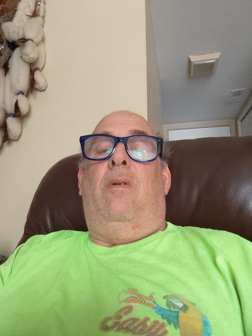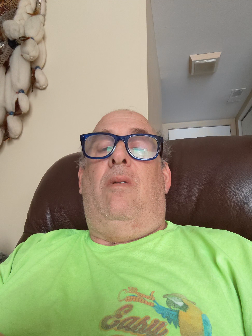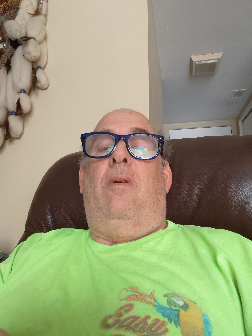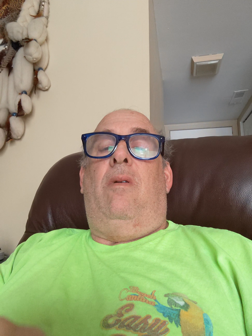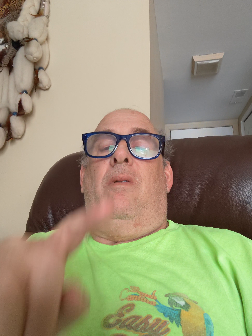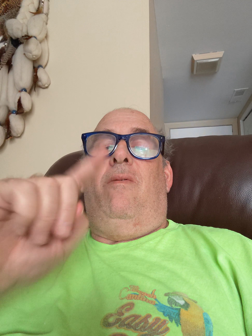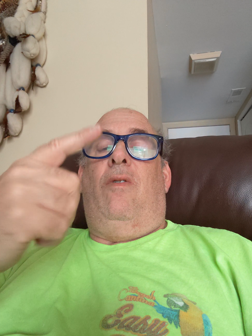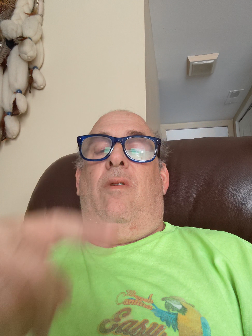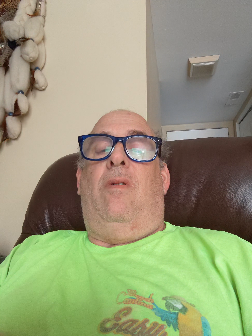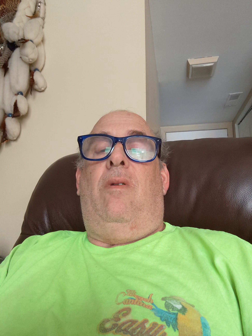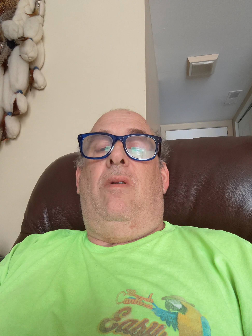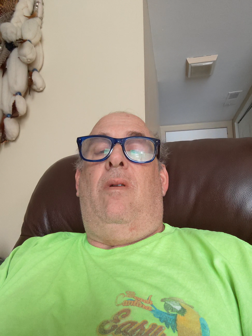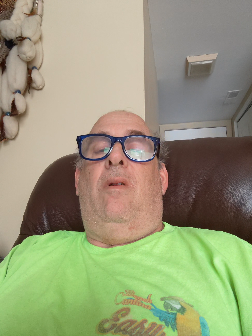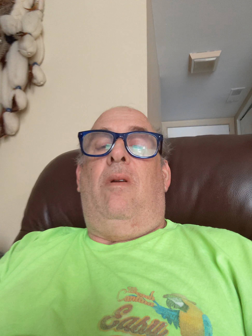first